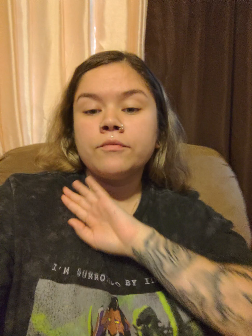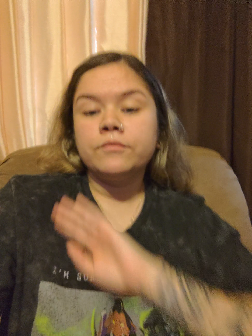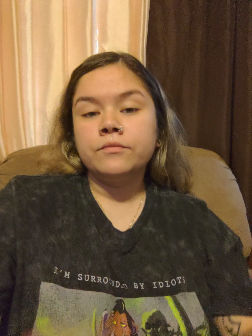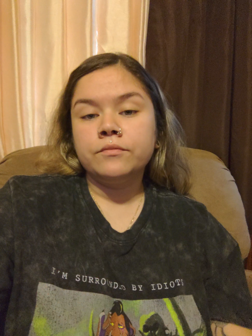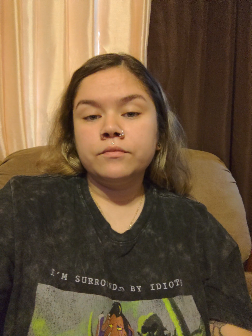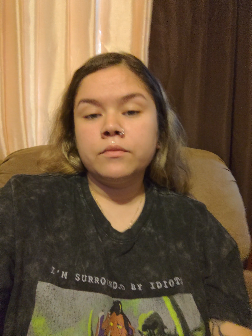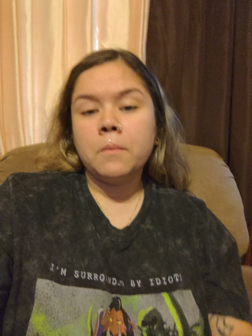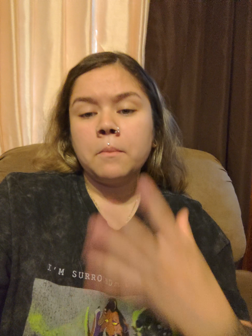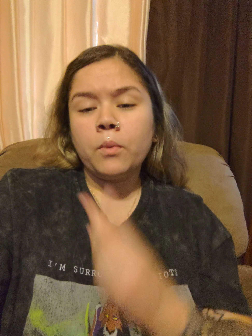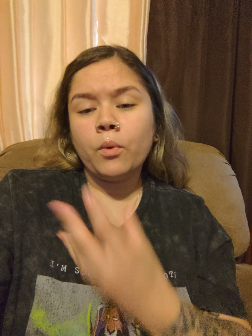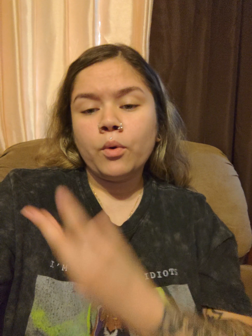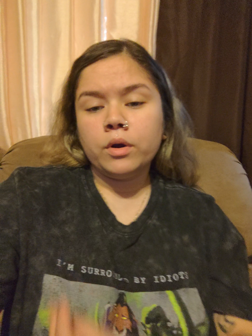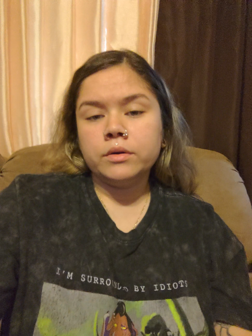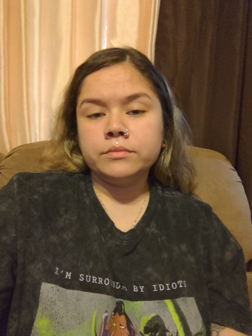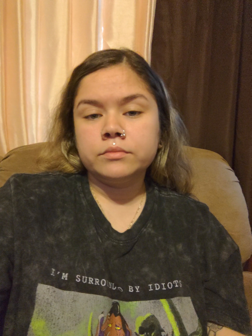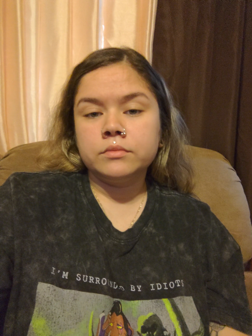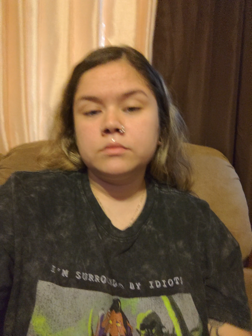poor